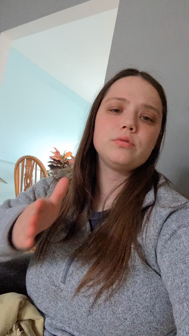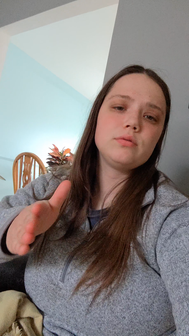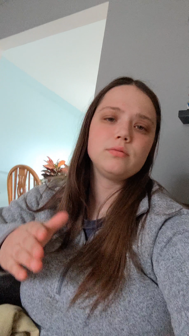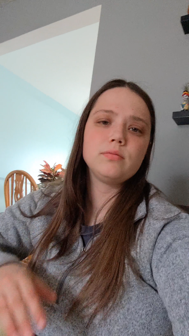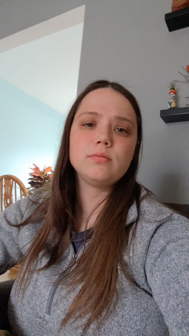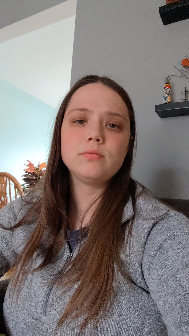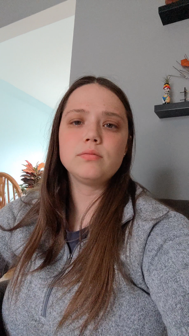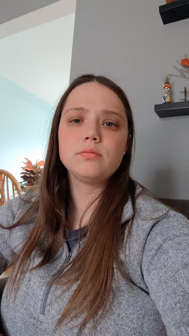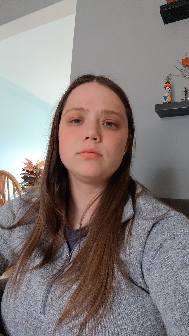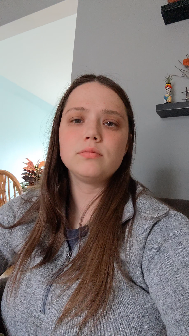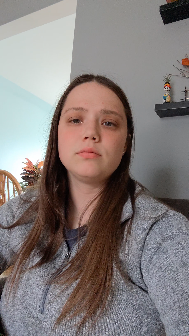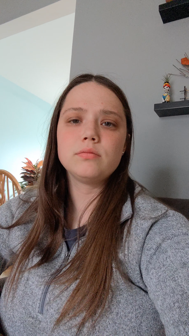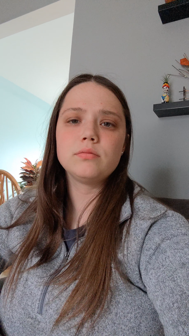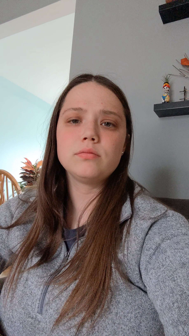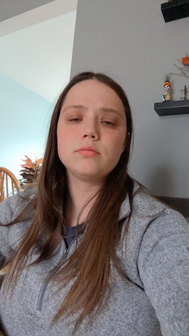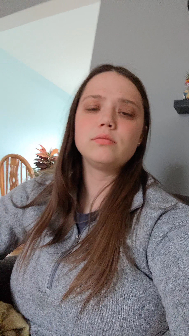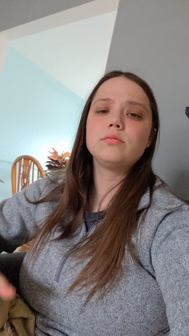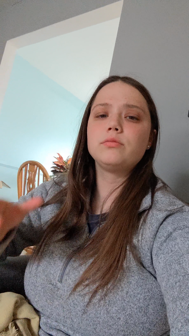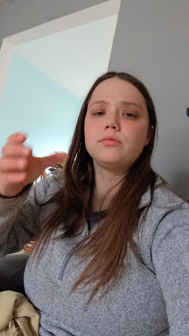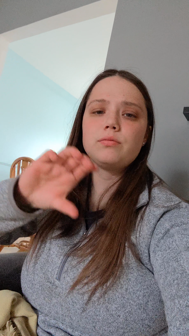dump